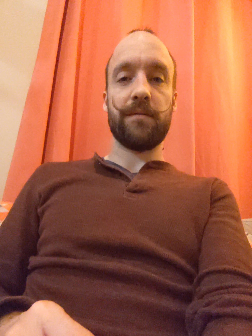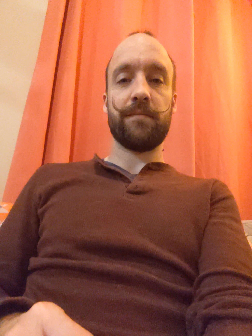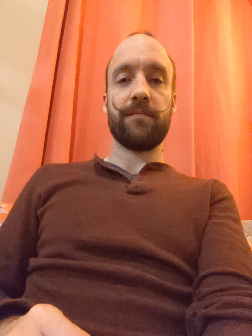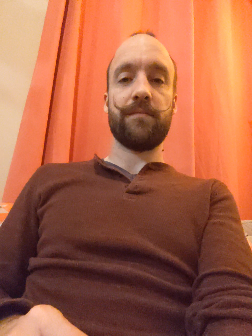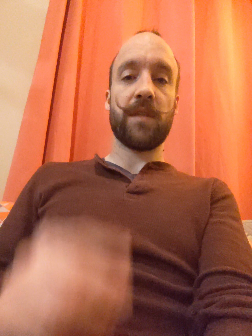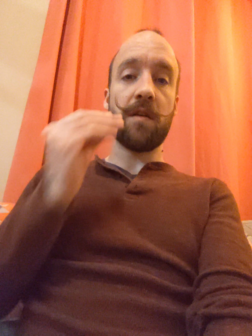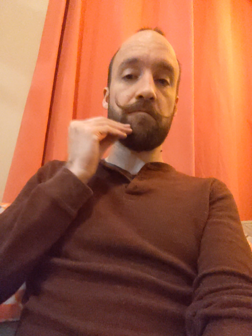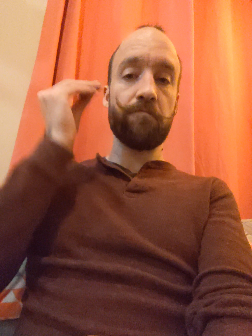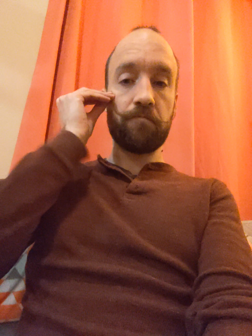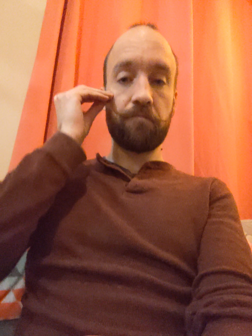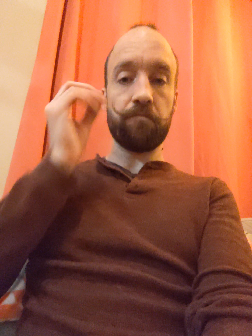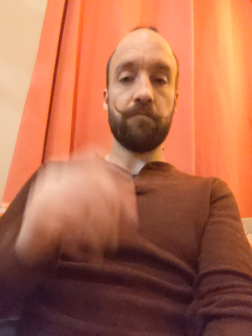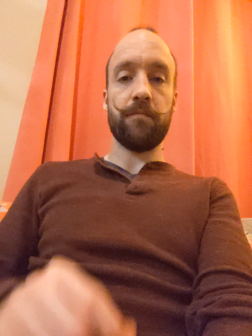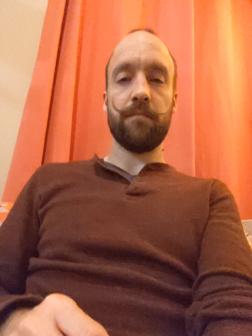home